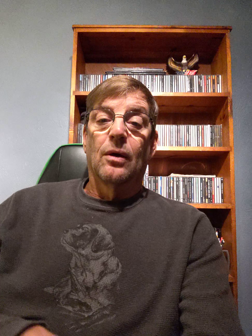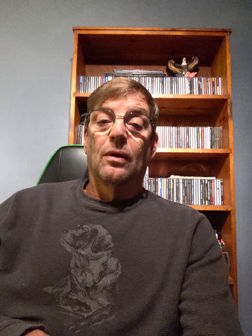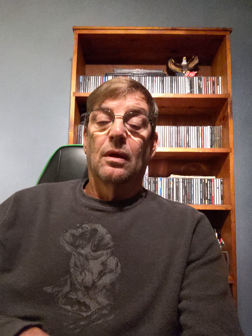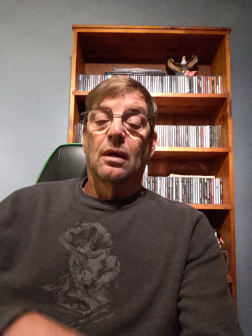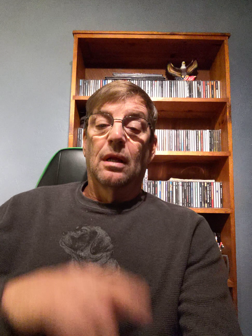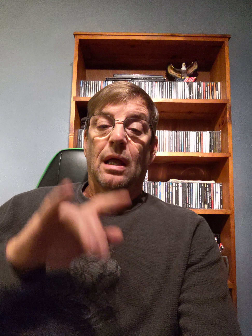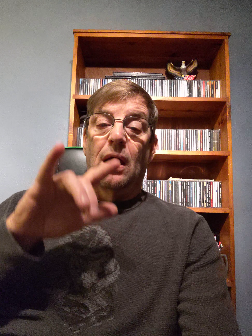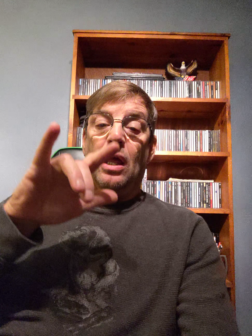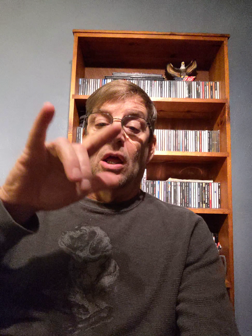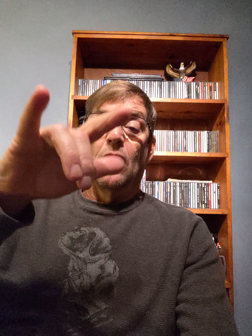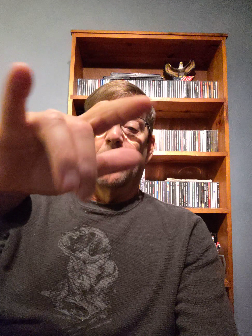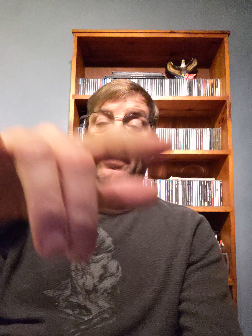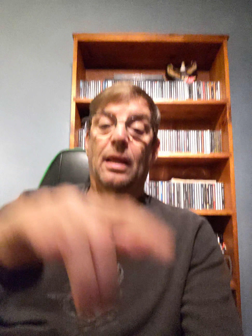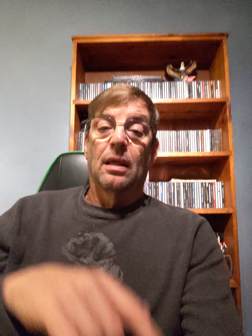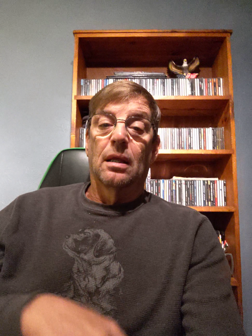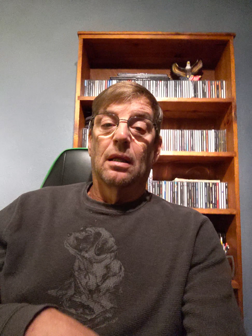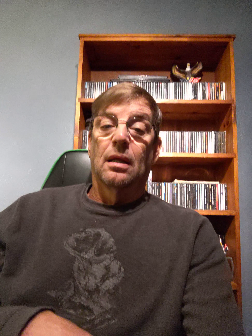airplane